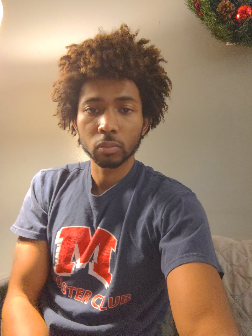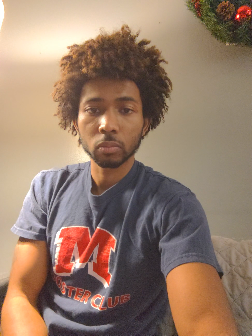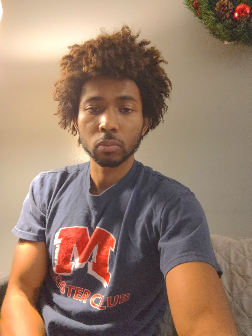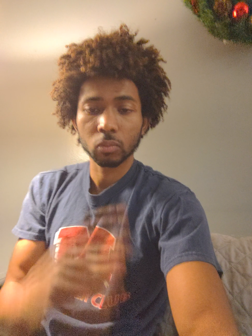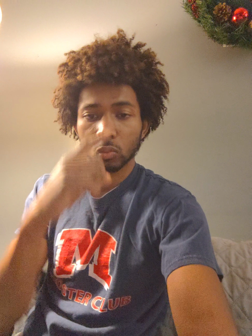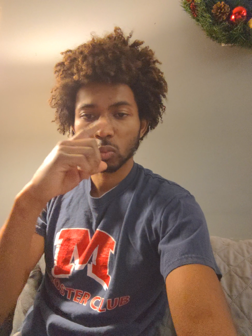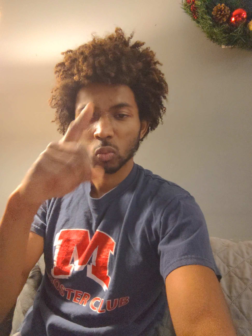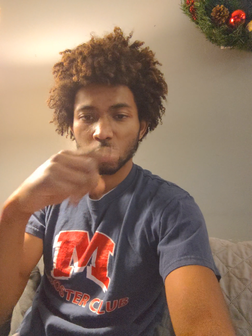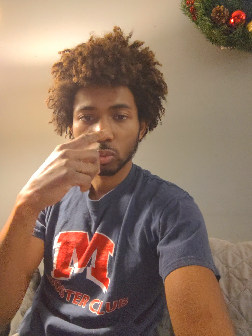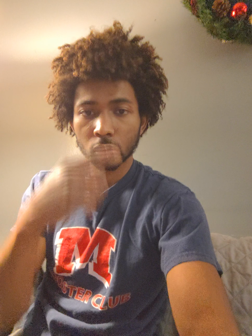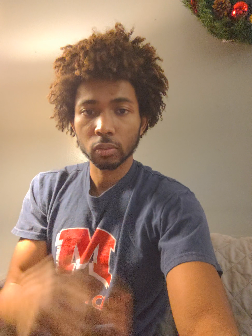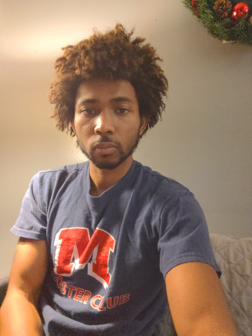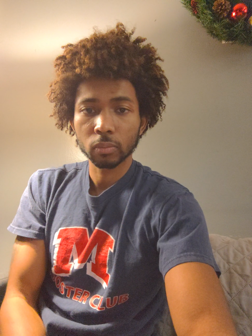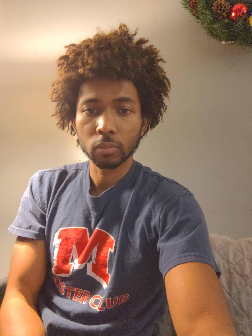noisy